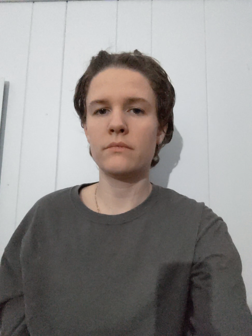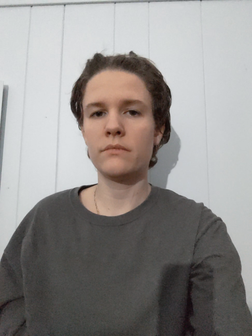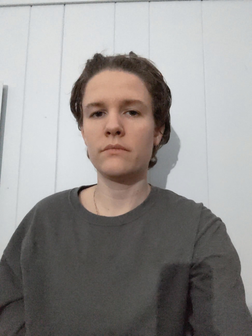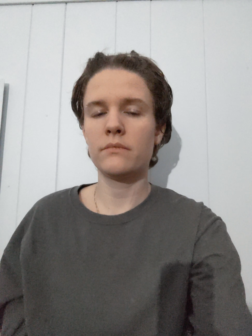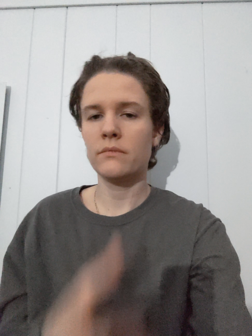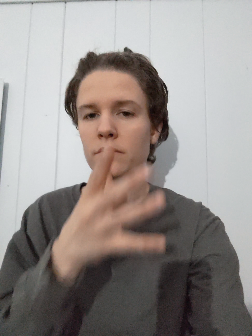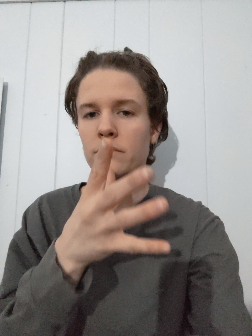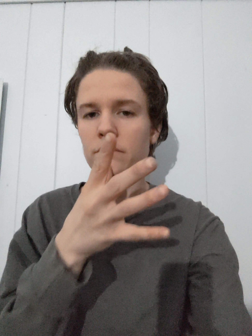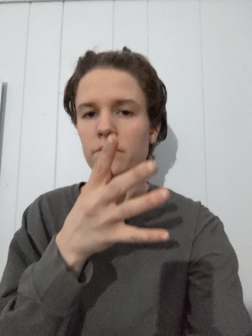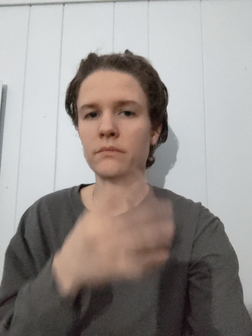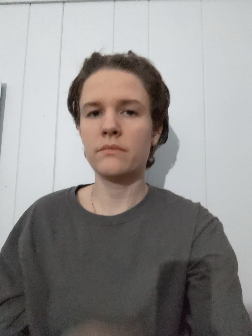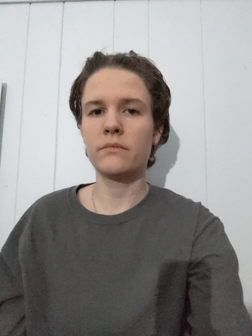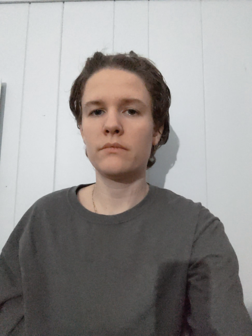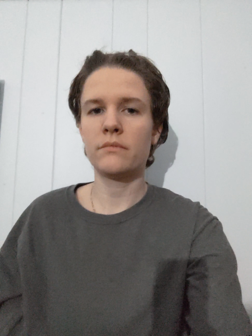mom